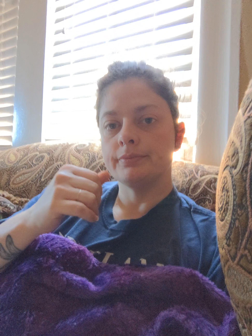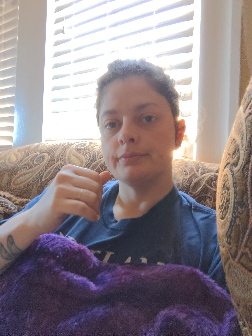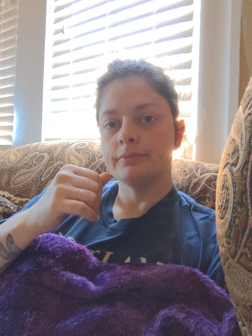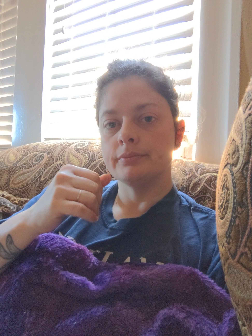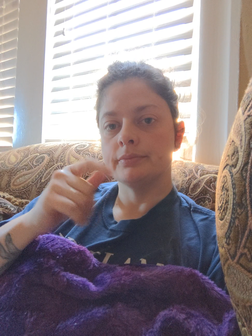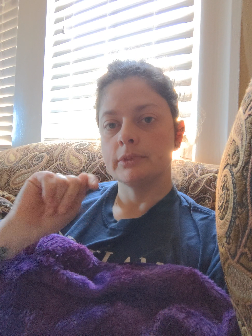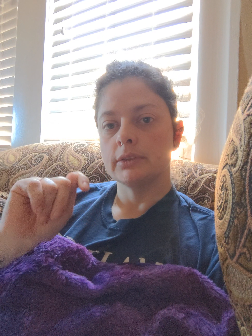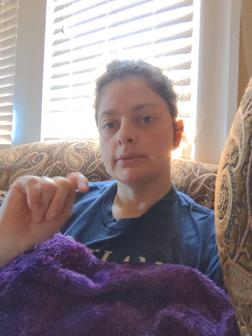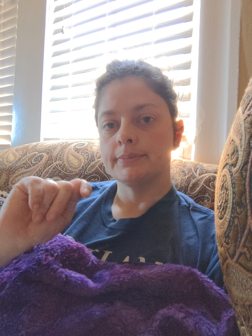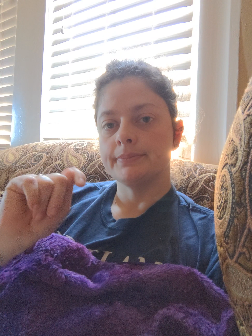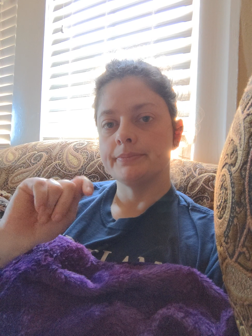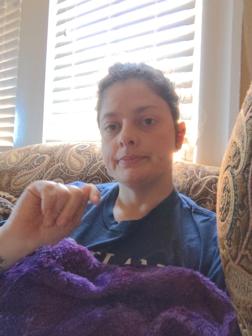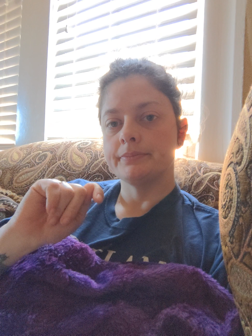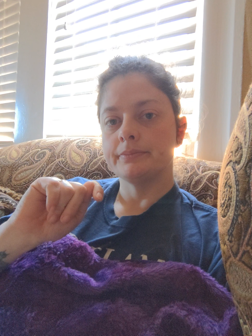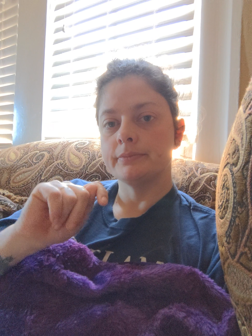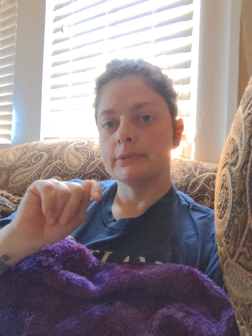potty